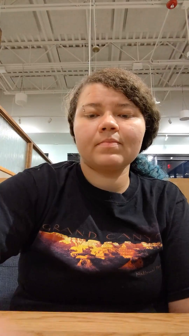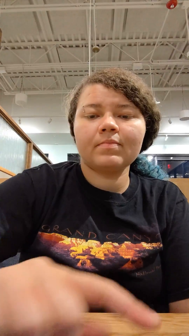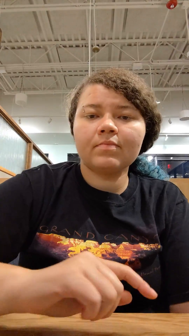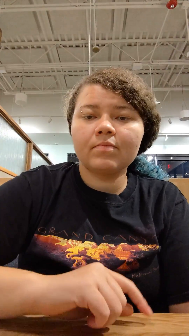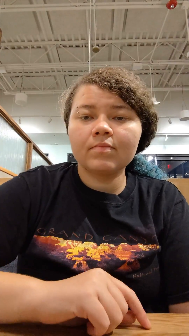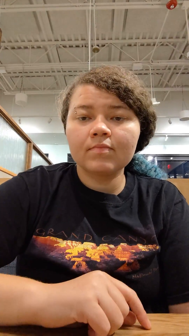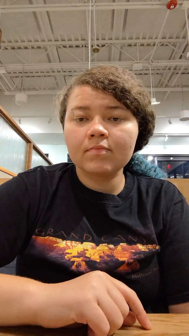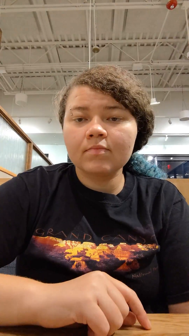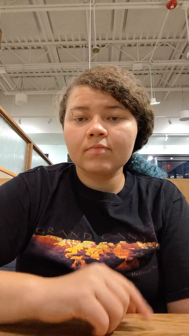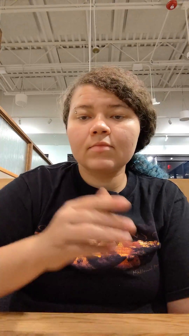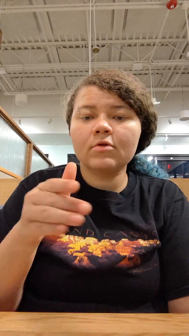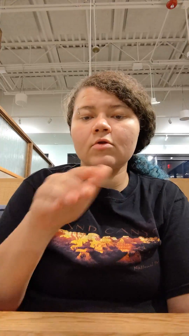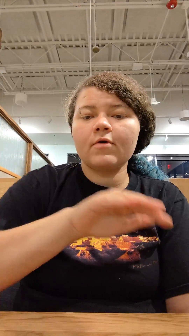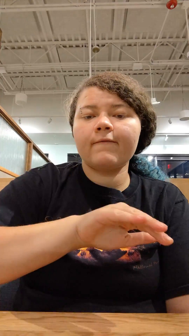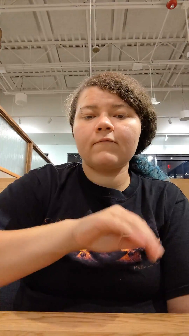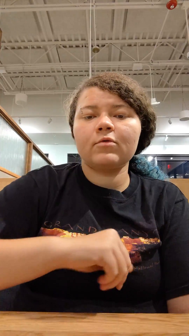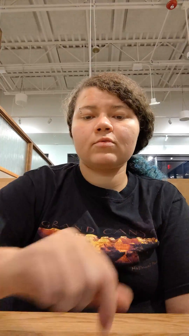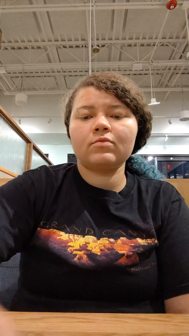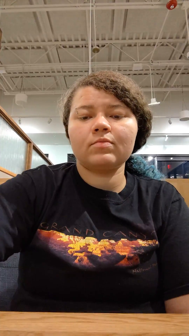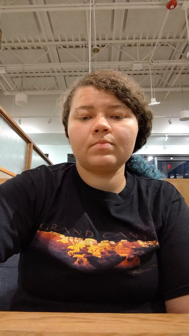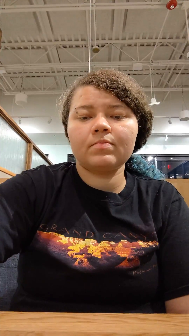cover